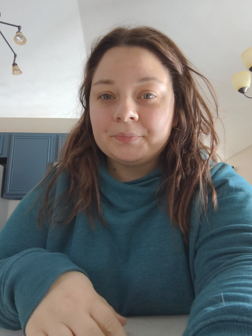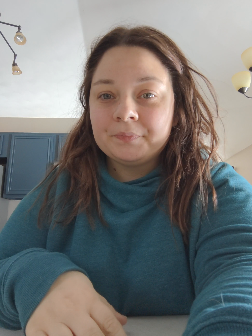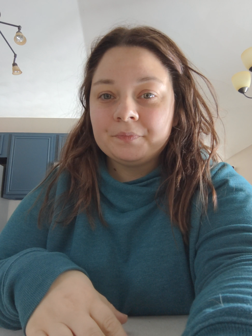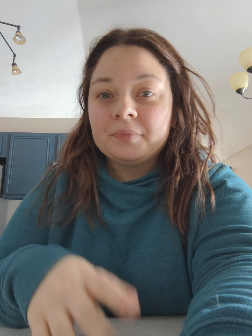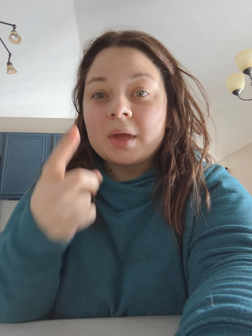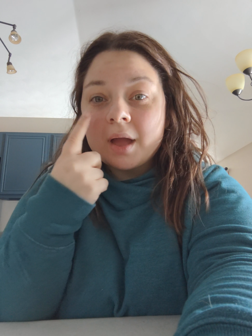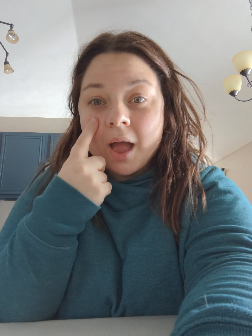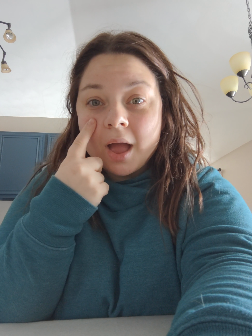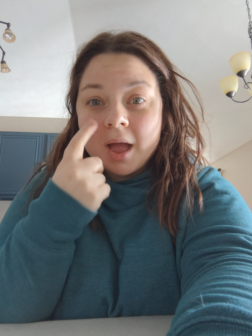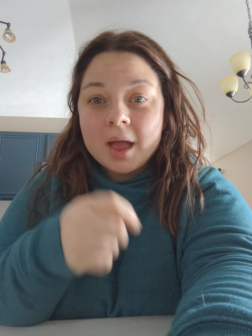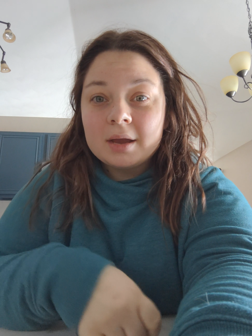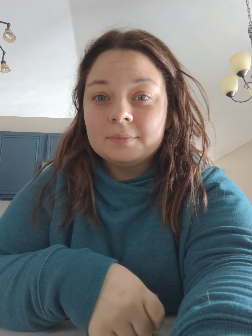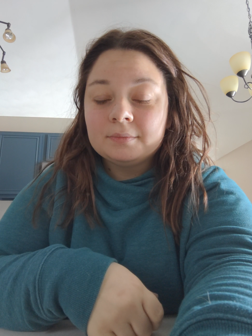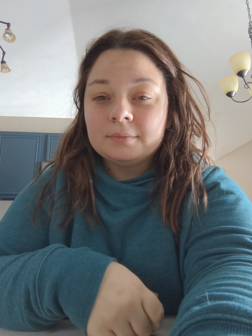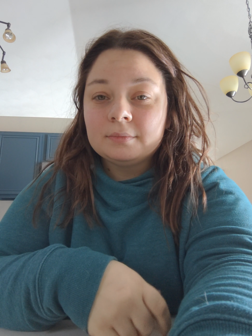eye